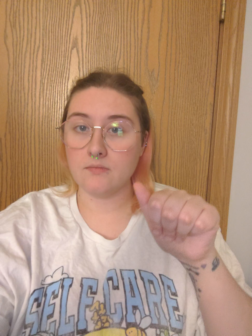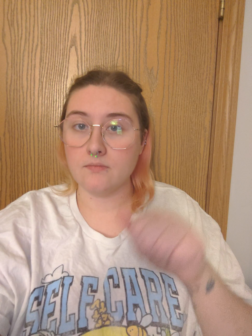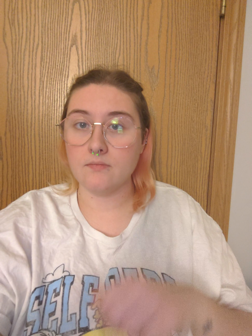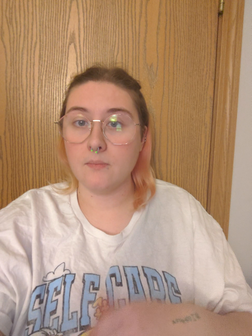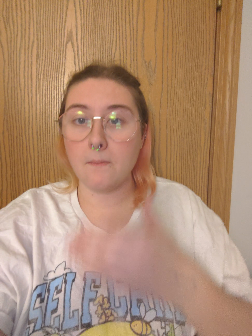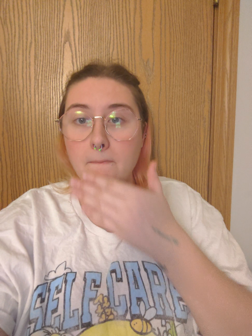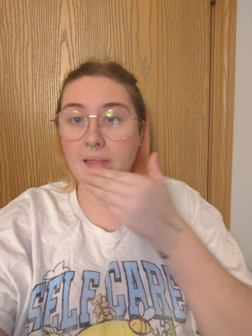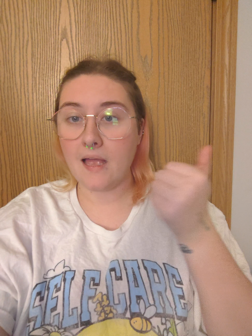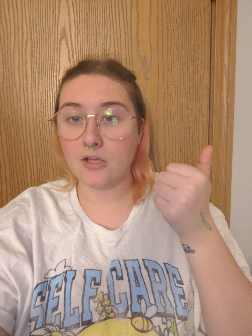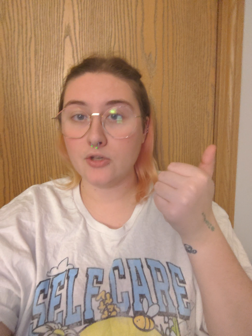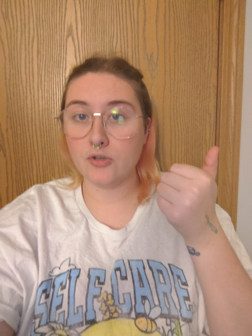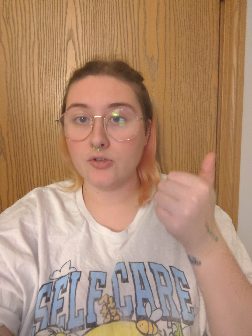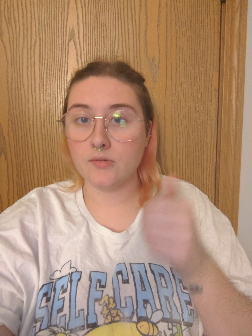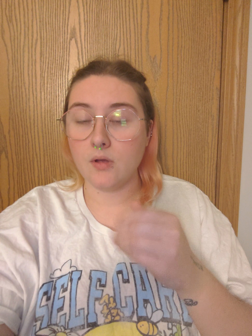better